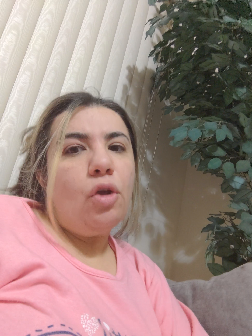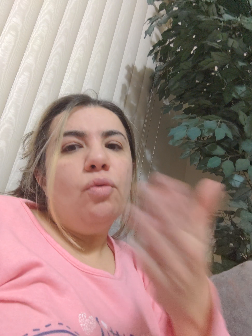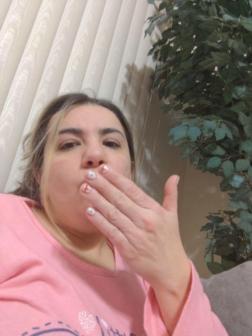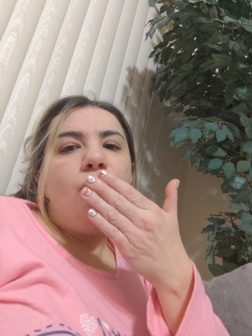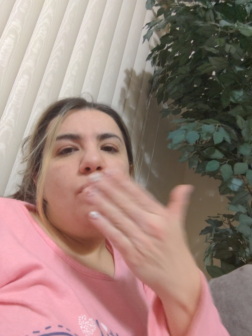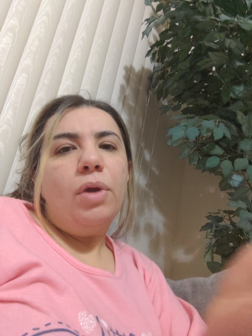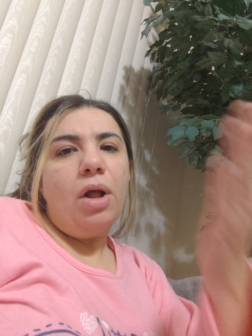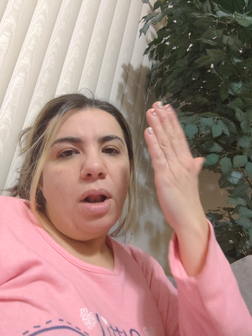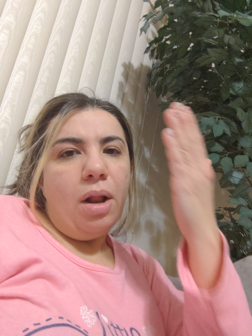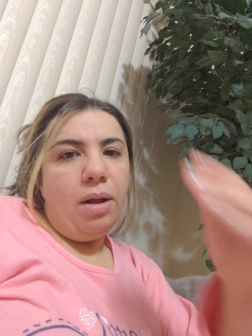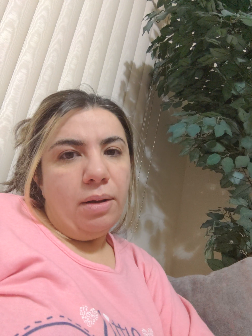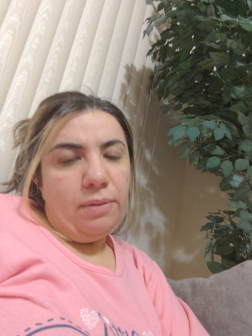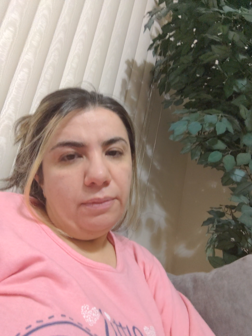morning